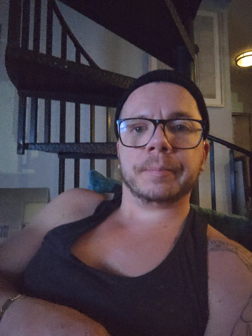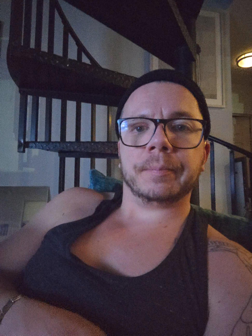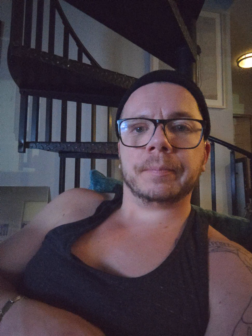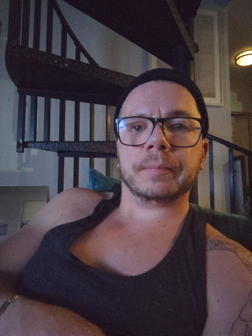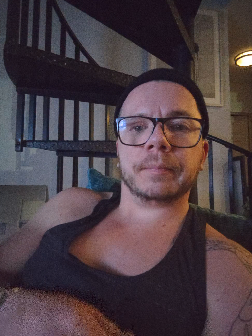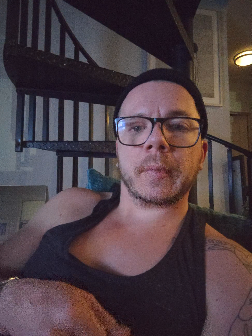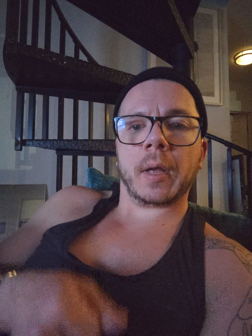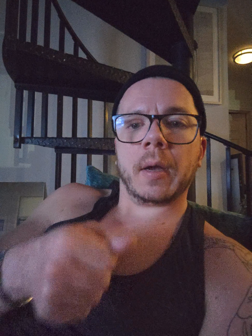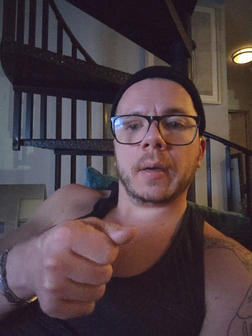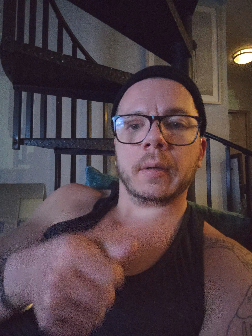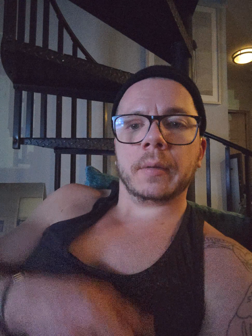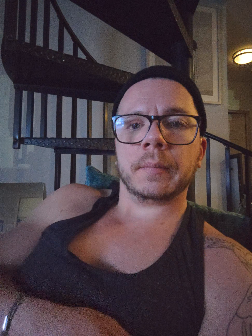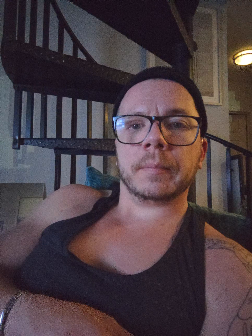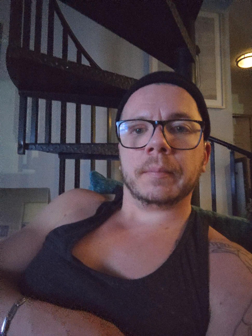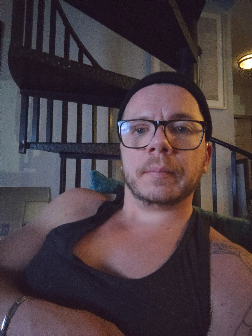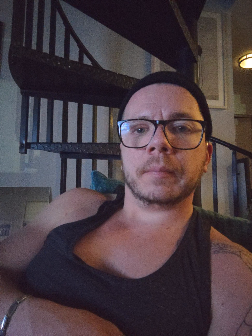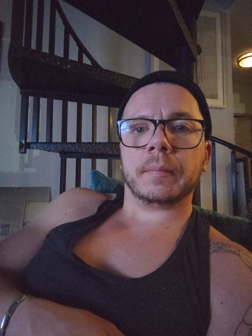hide